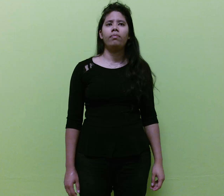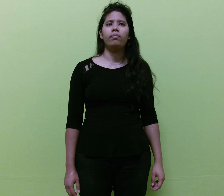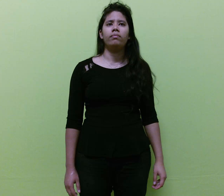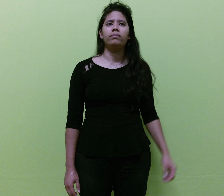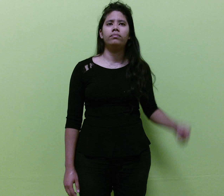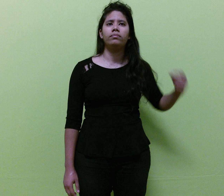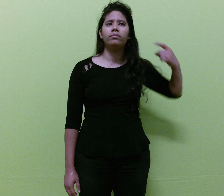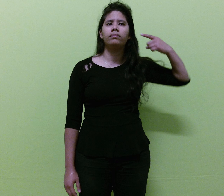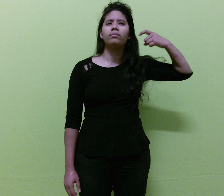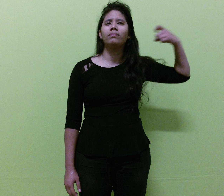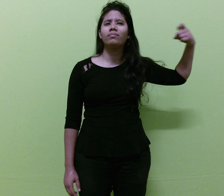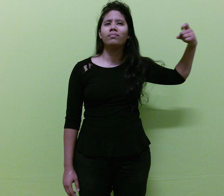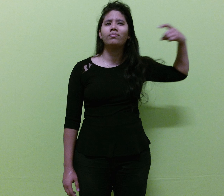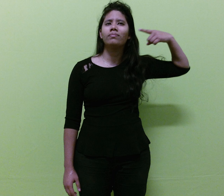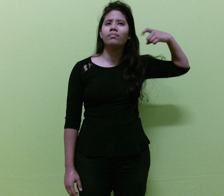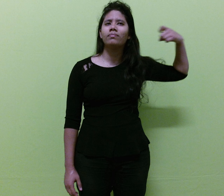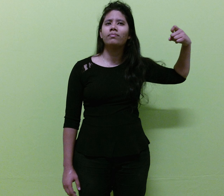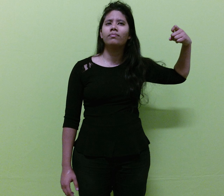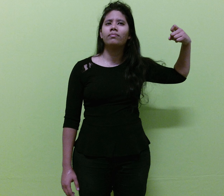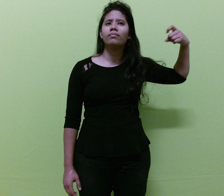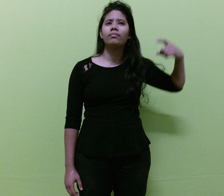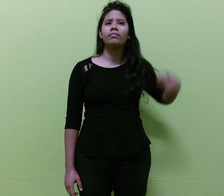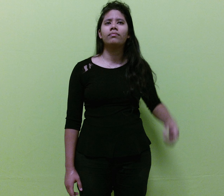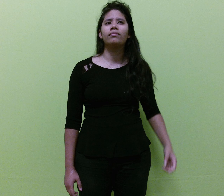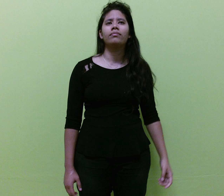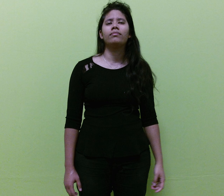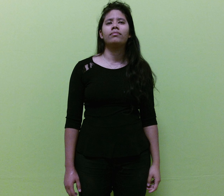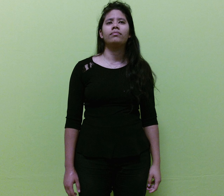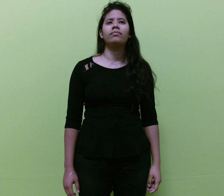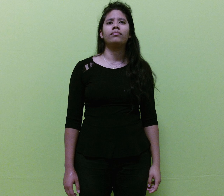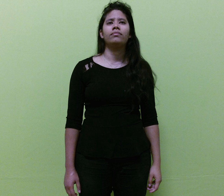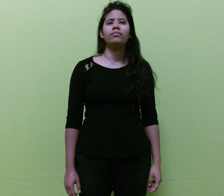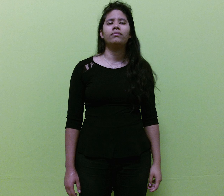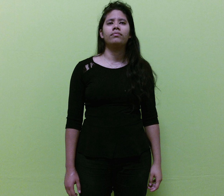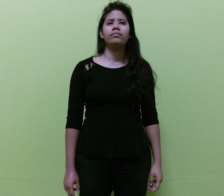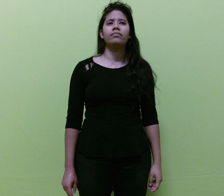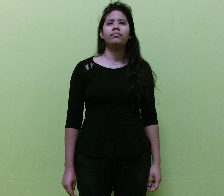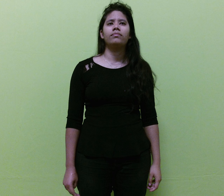barulho